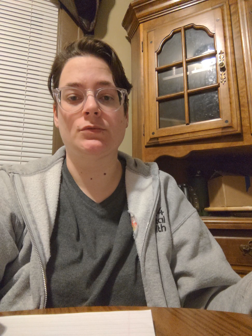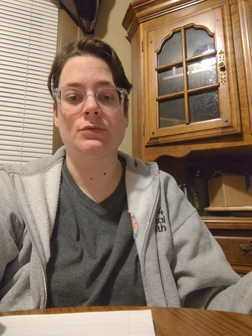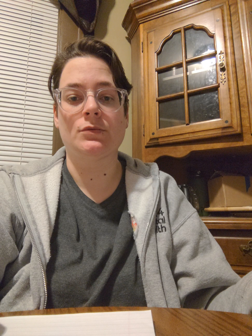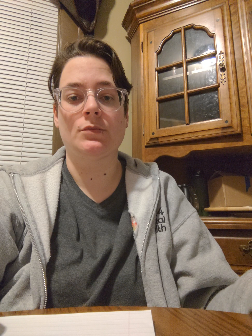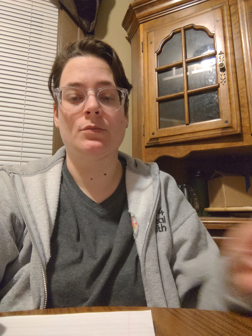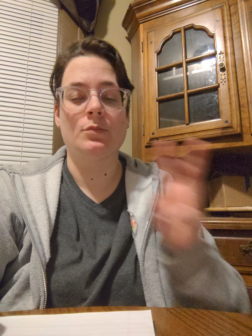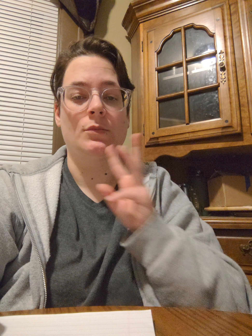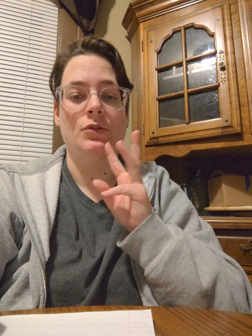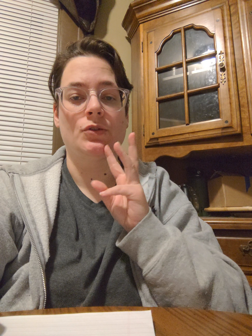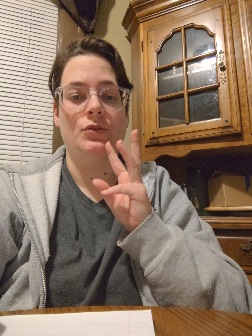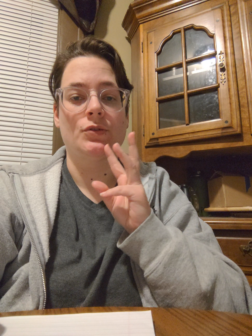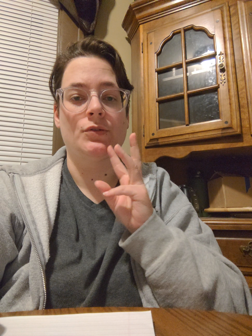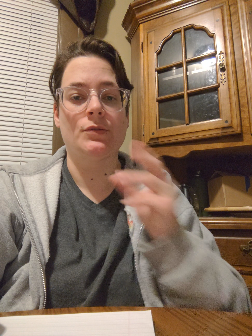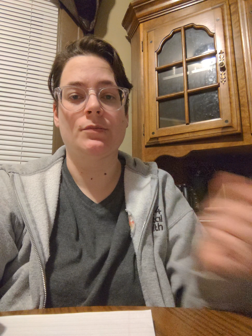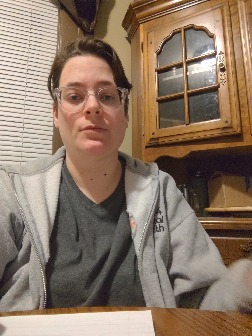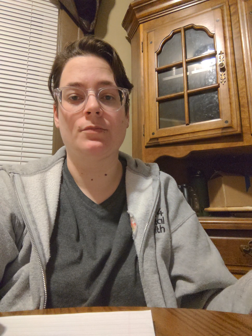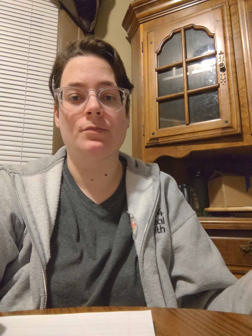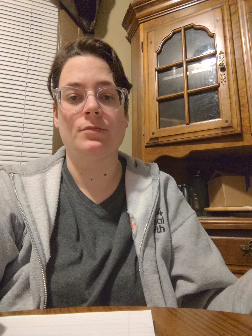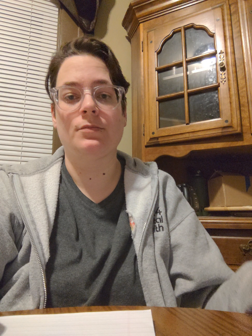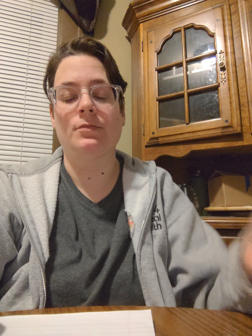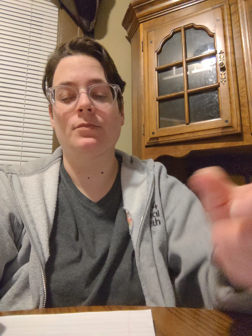water